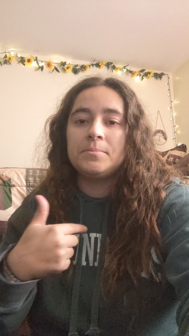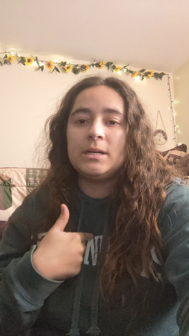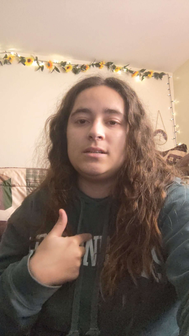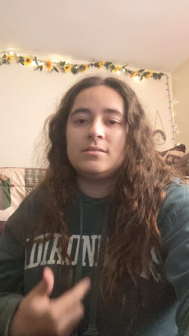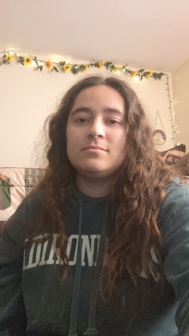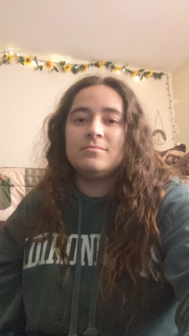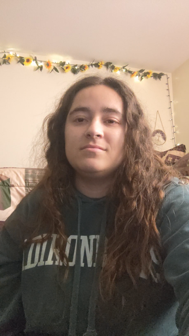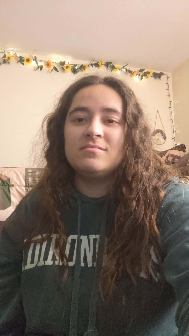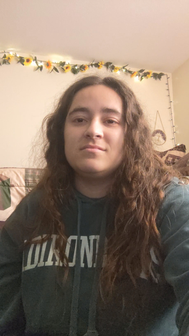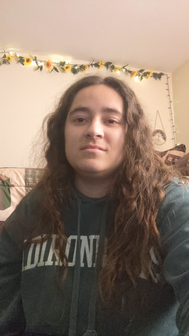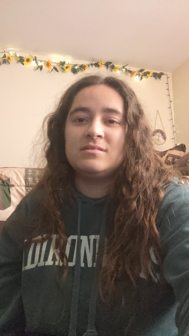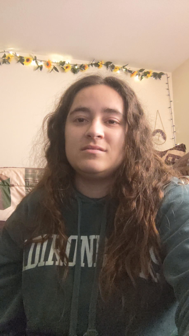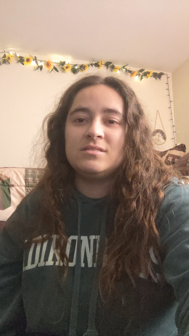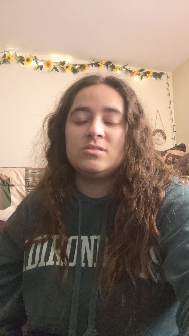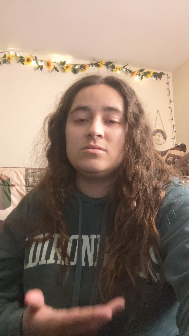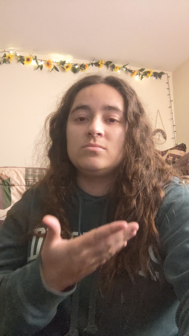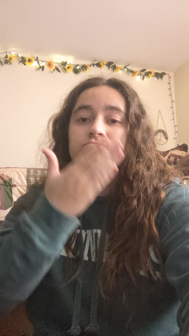all gone